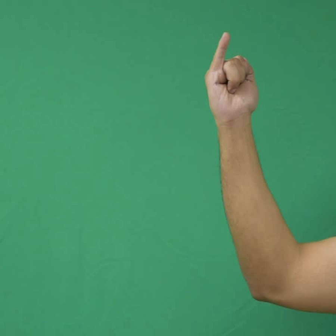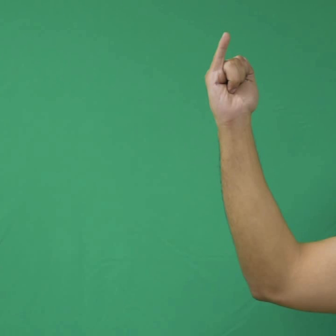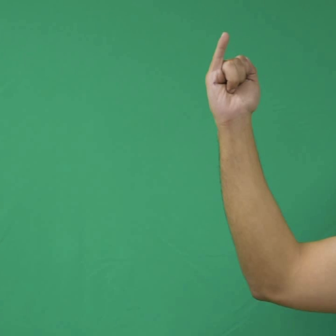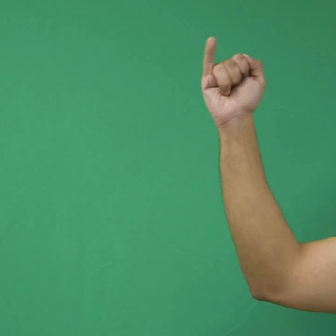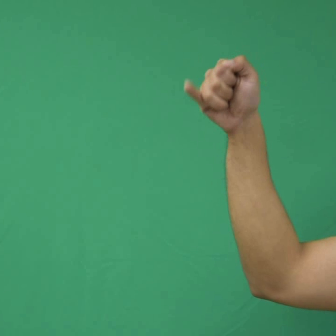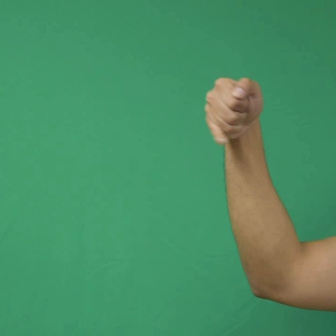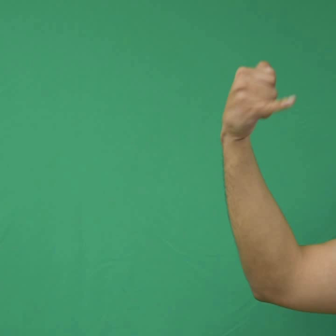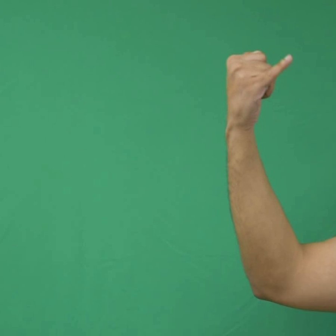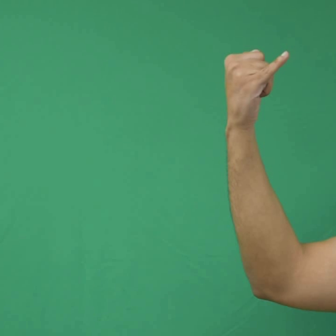J